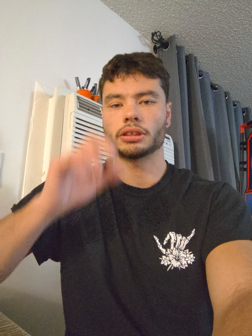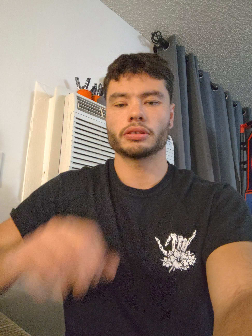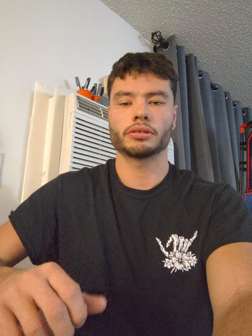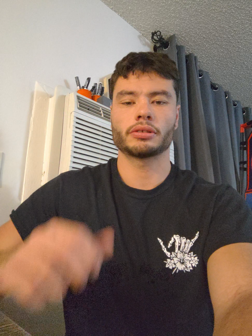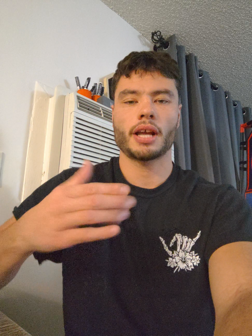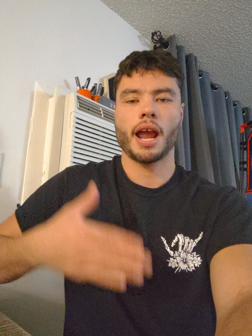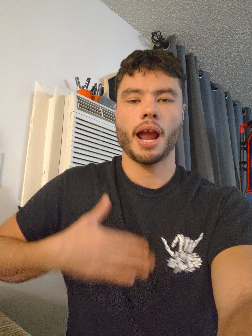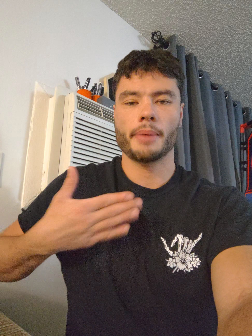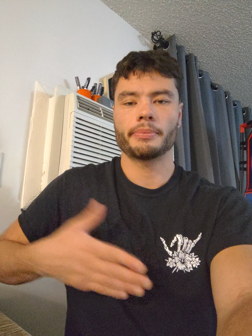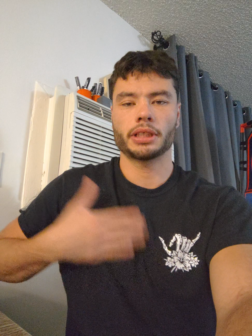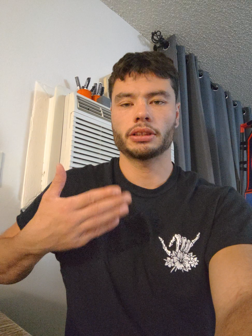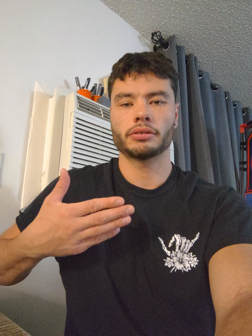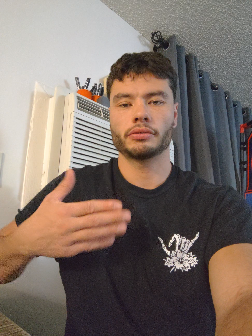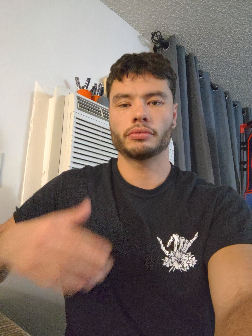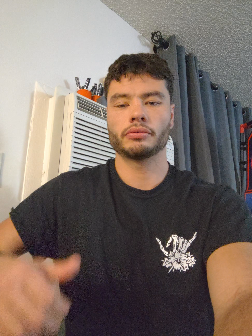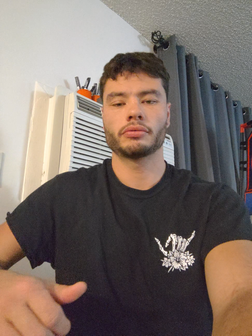happy